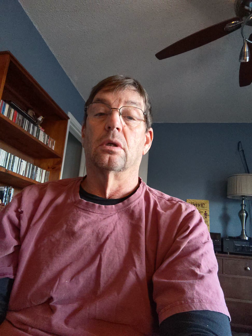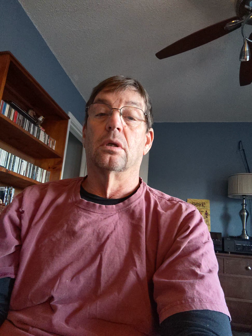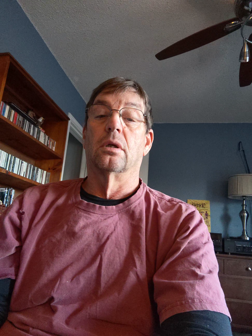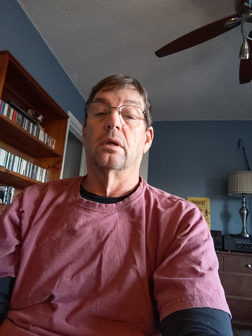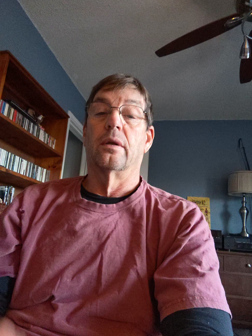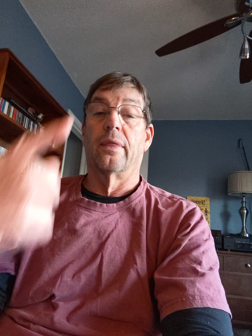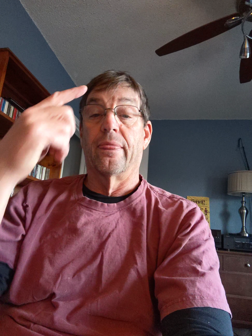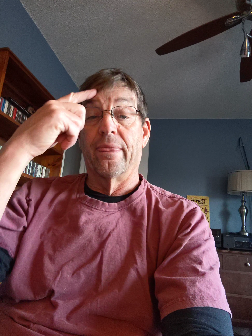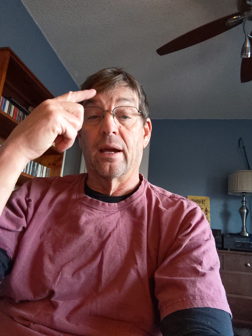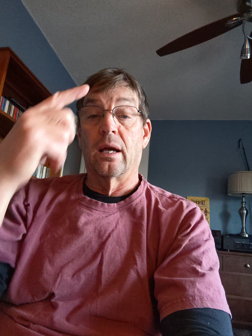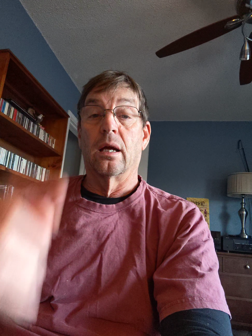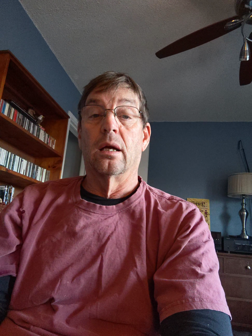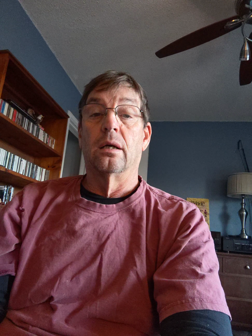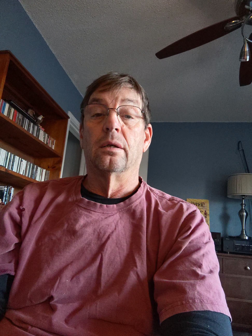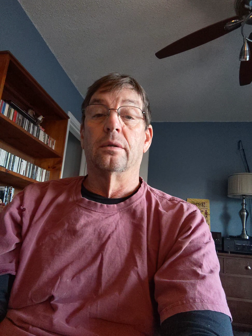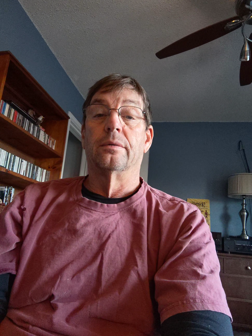think